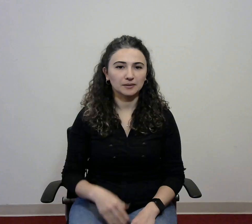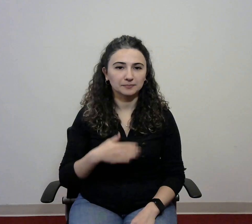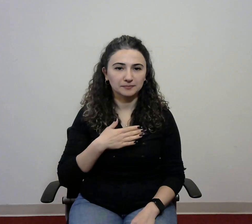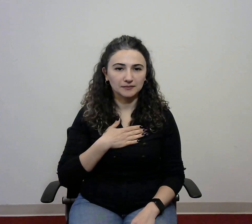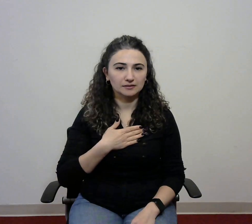mən